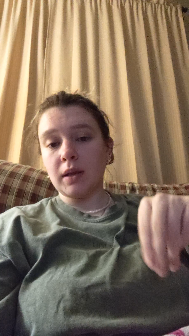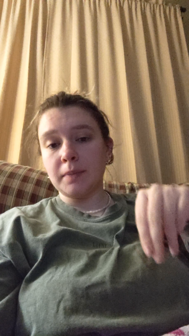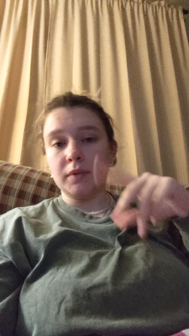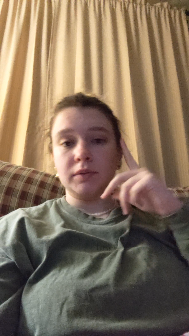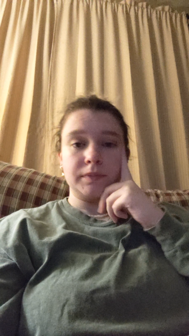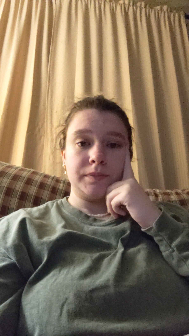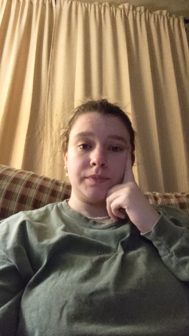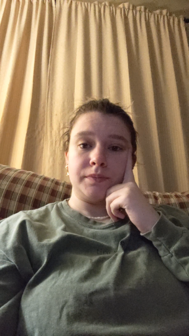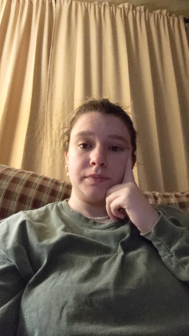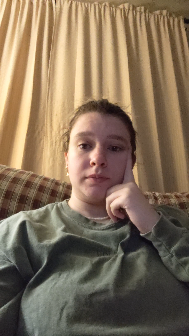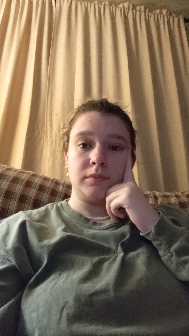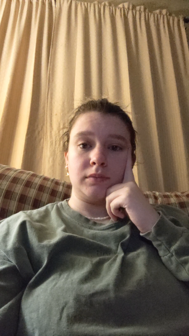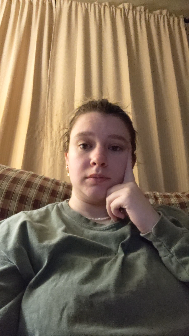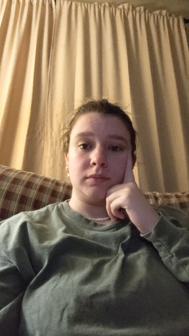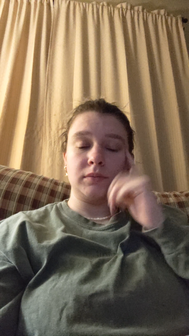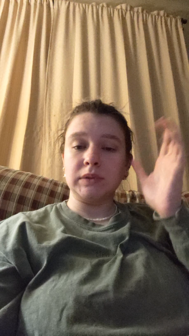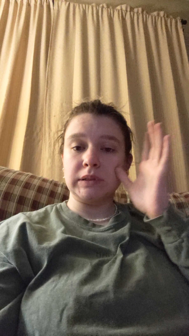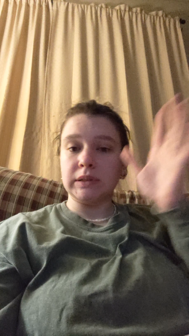deer